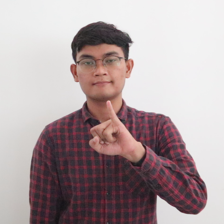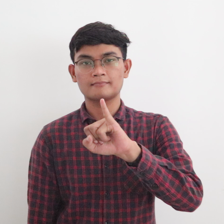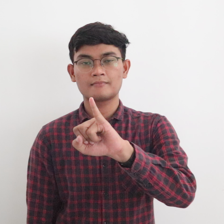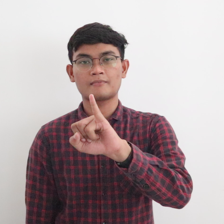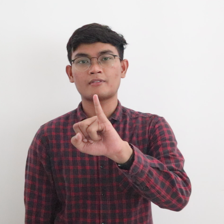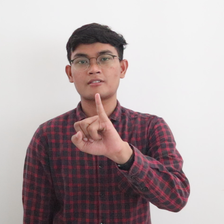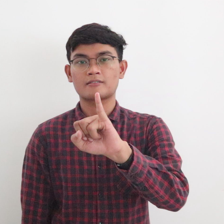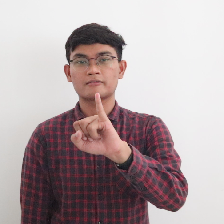I